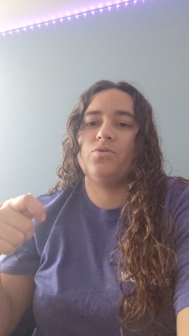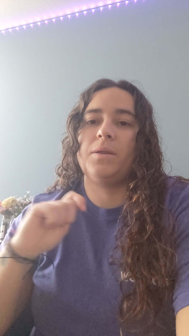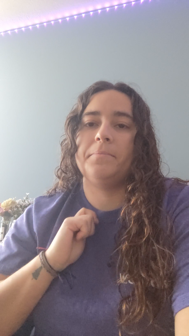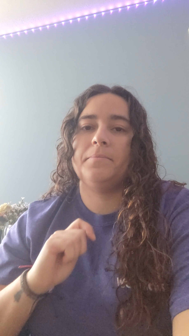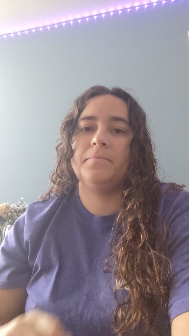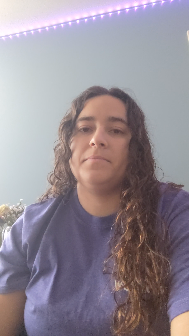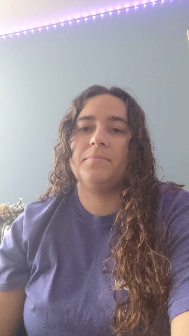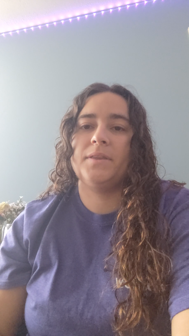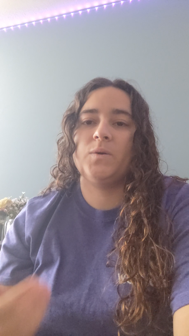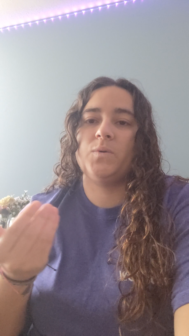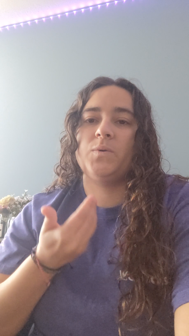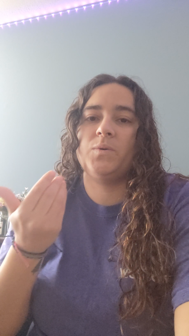new